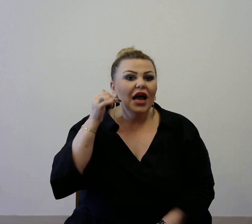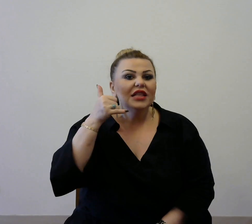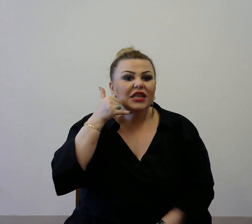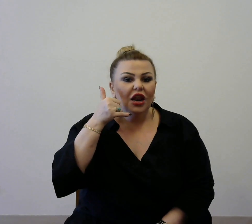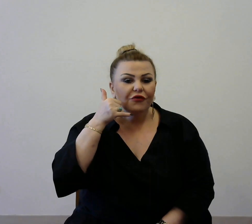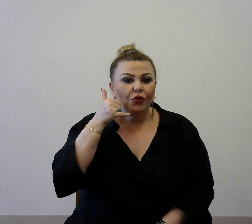telefon